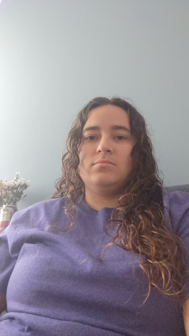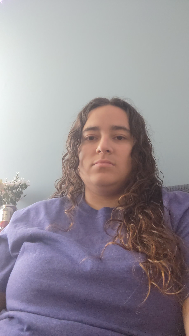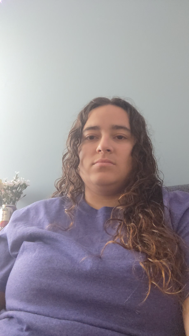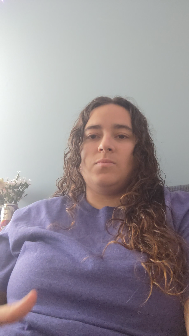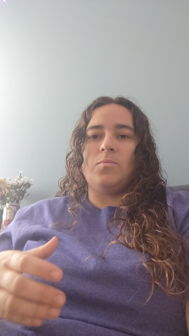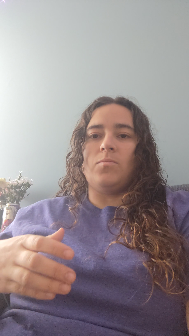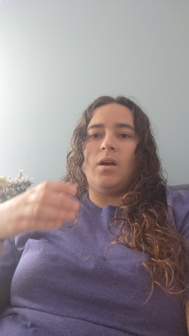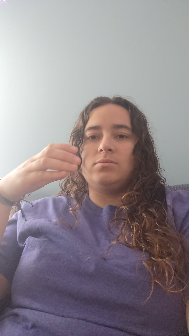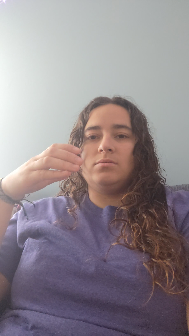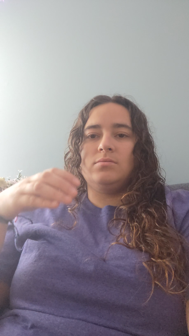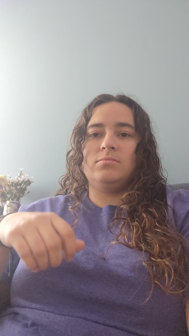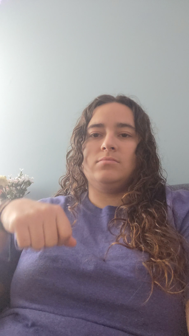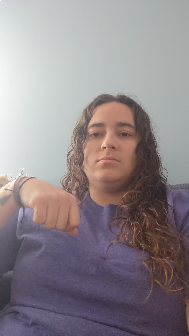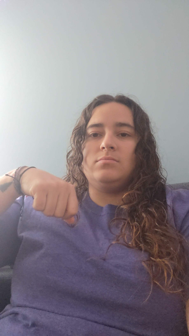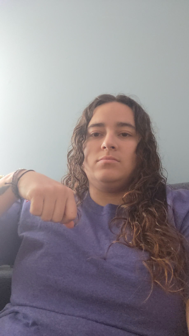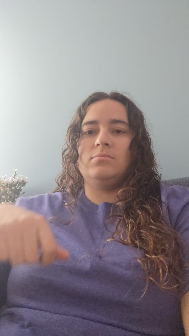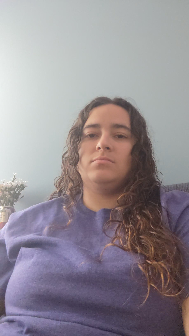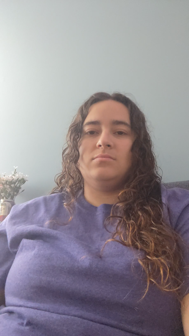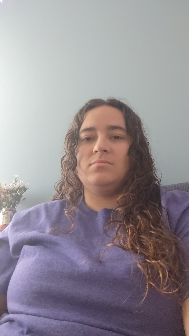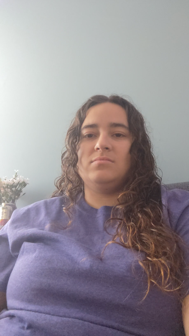bucket